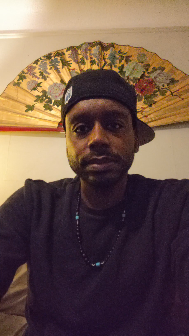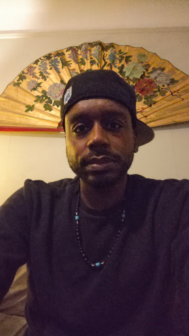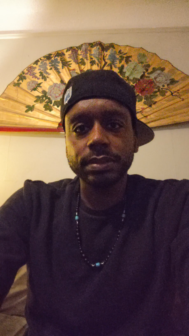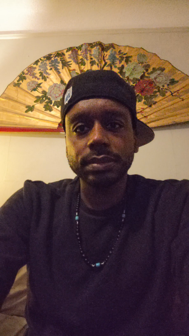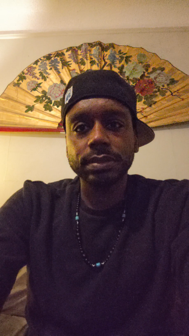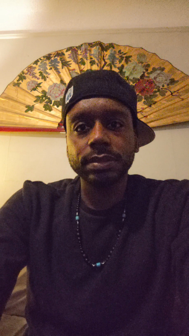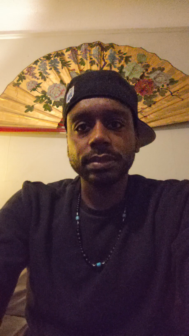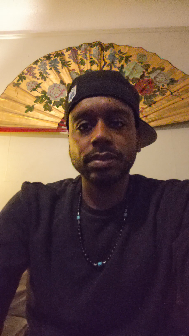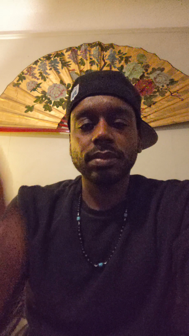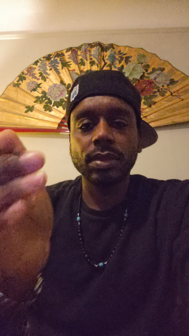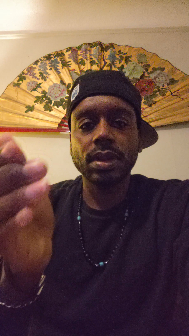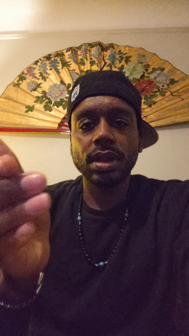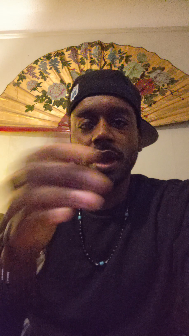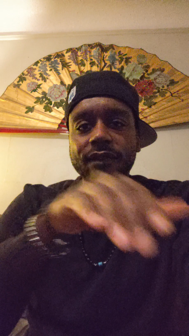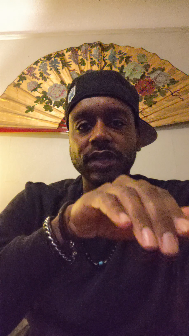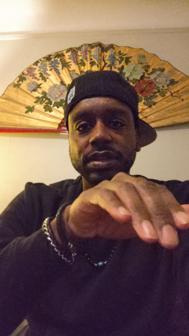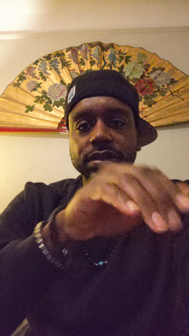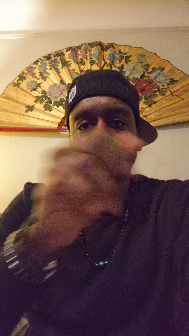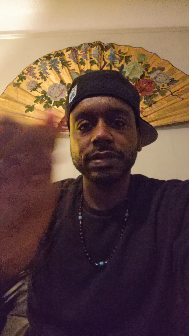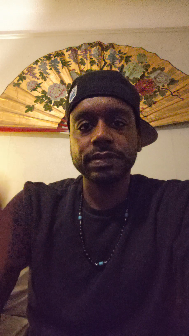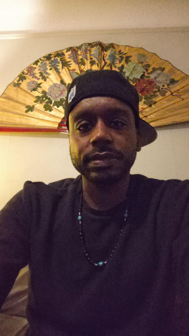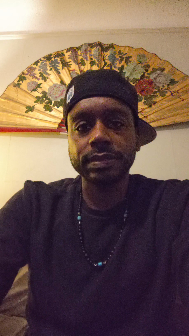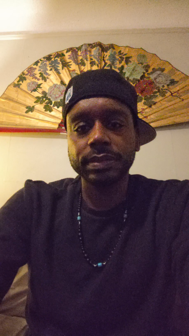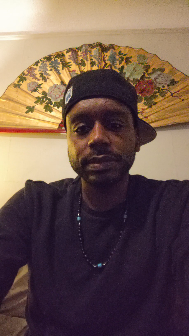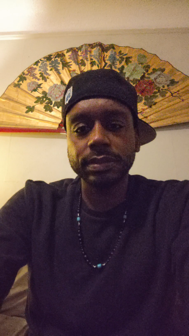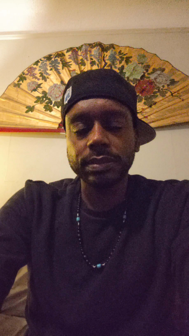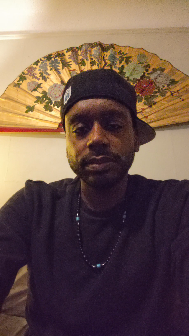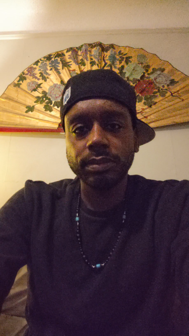cover